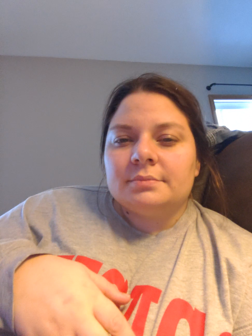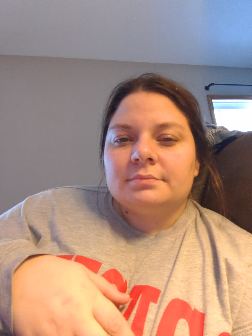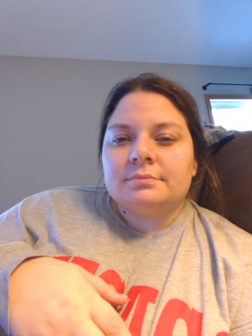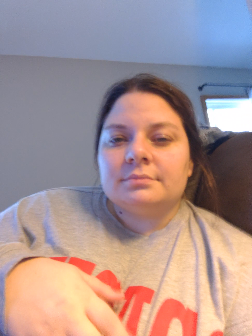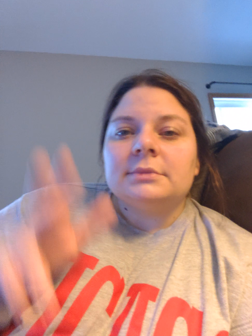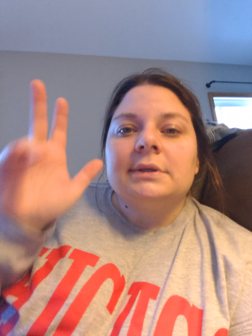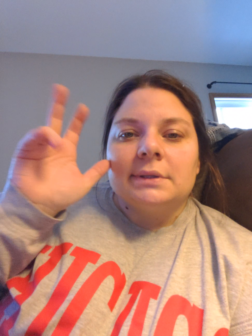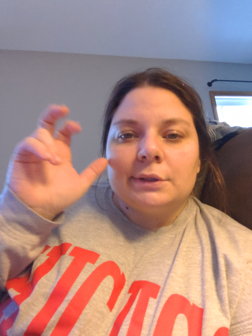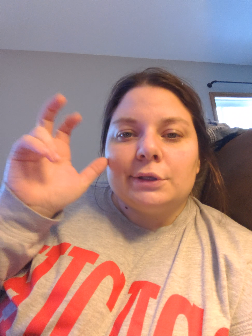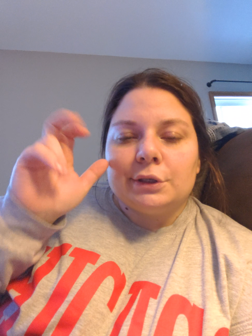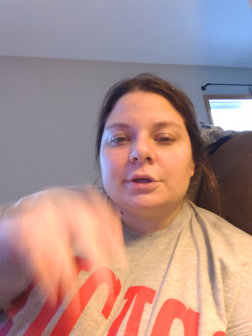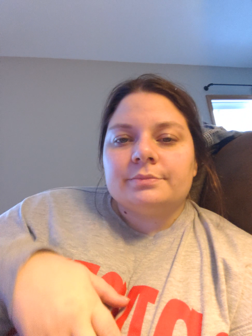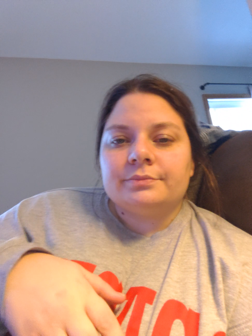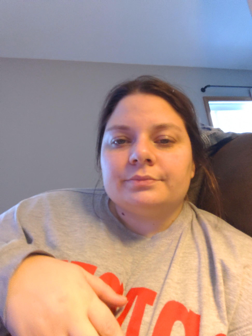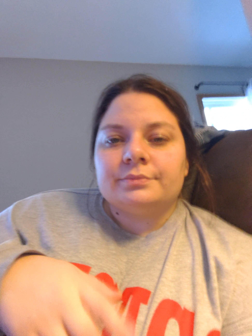hear